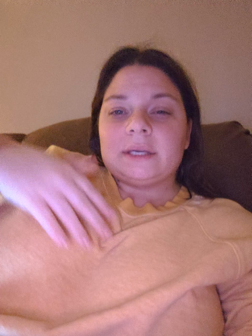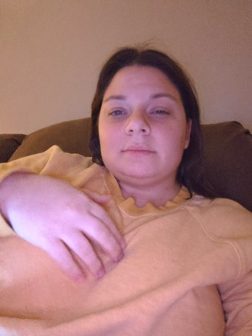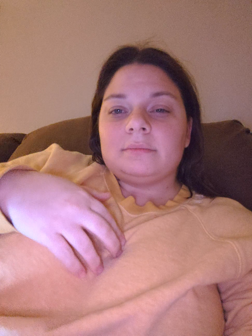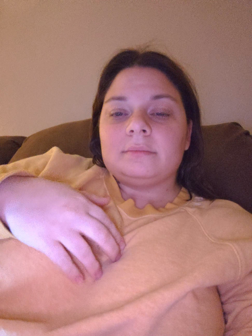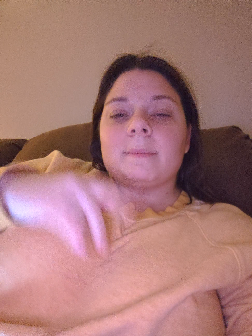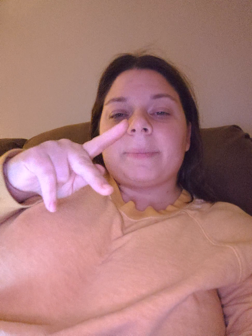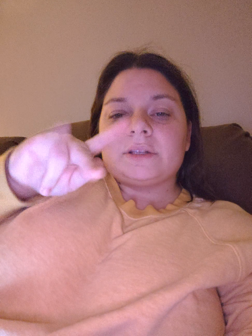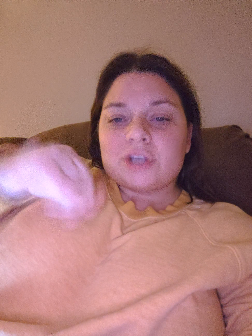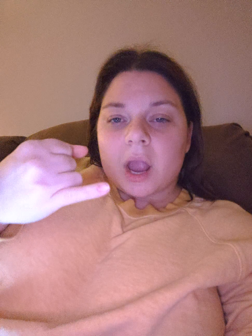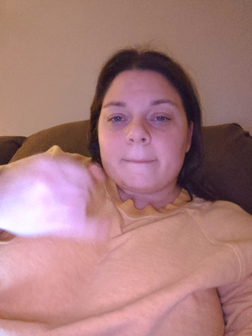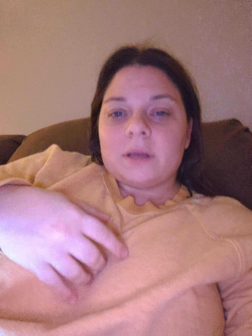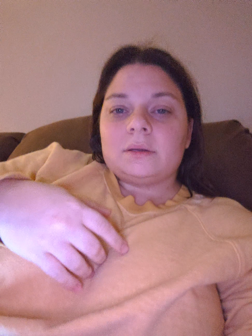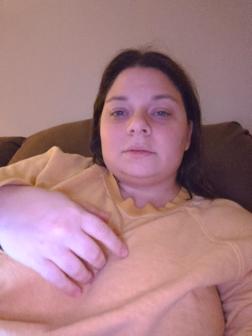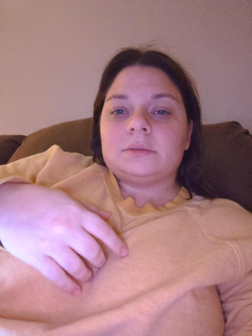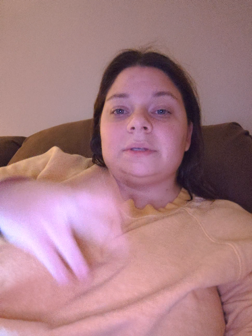pajamas